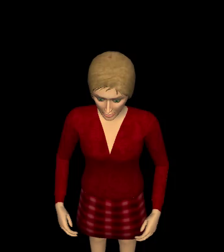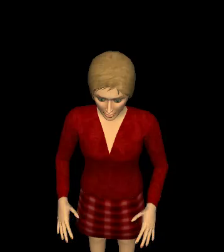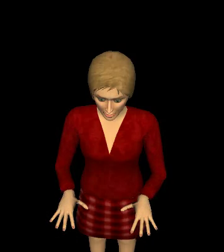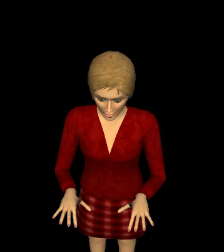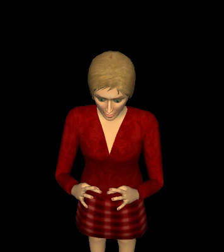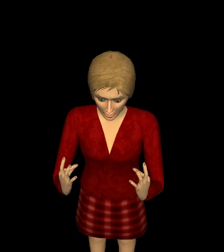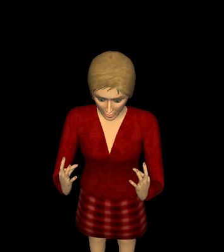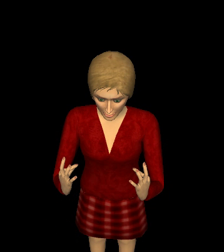يجد